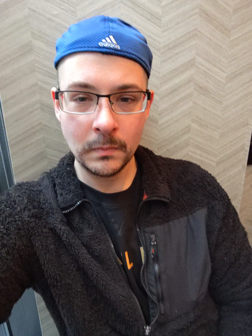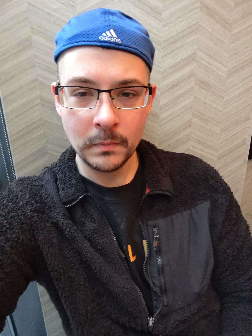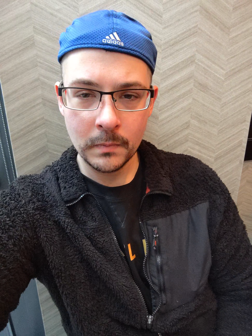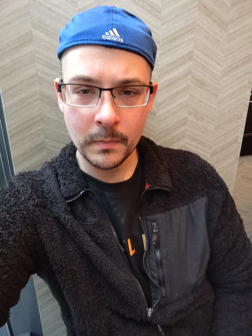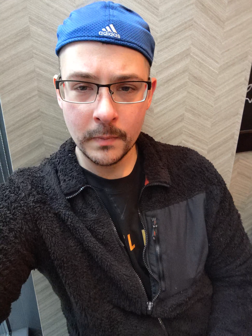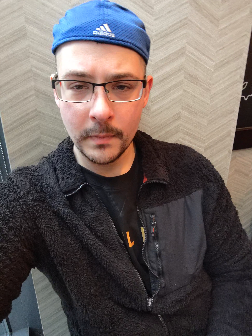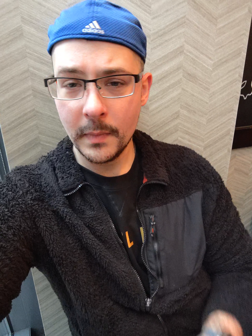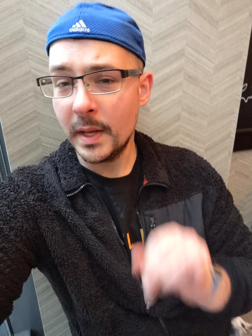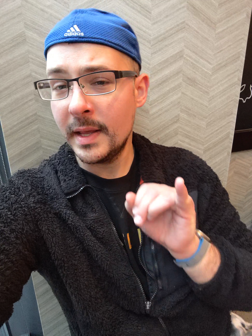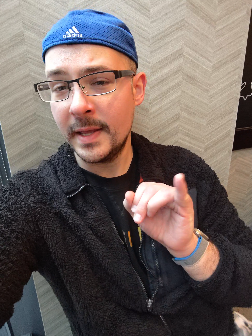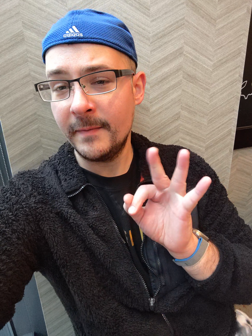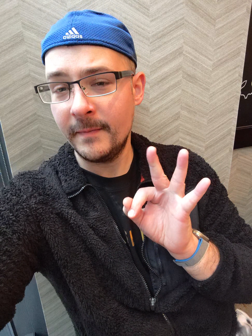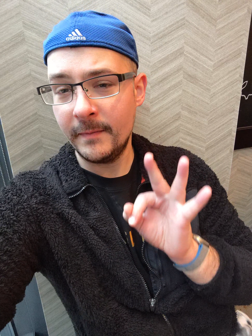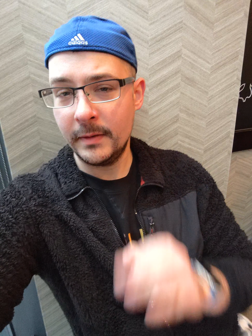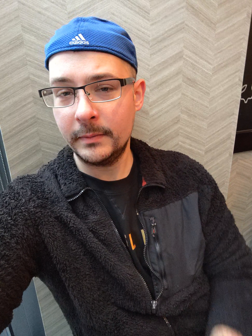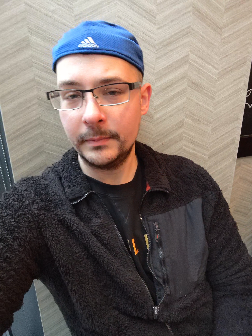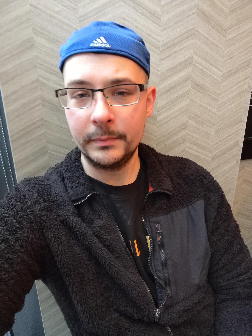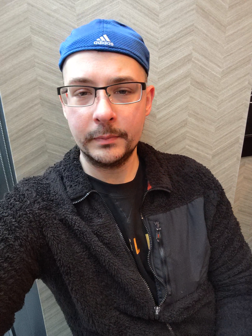if